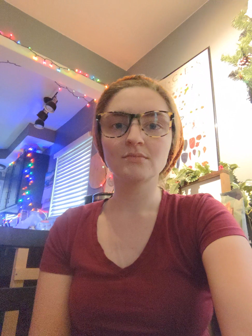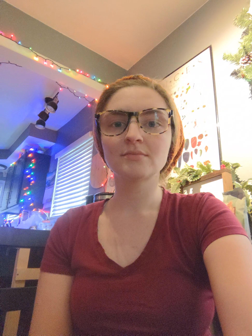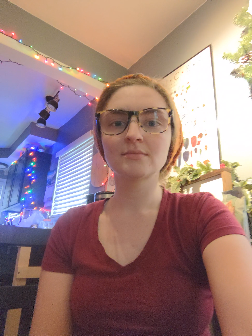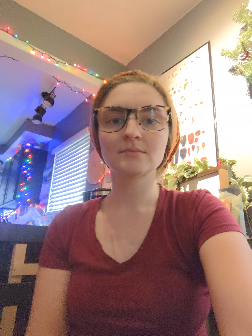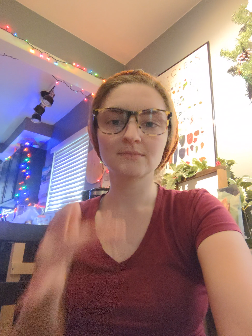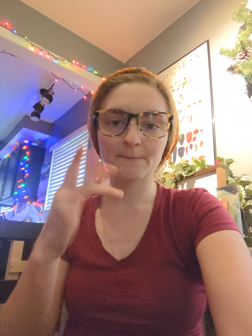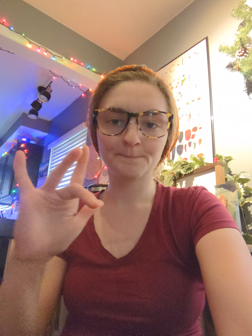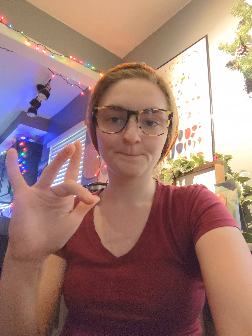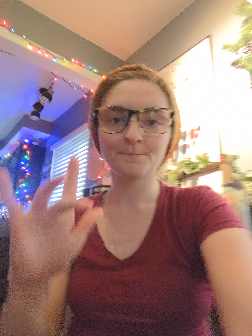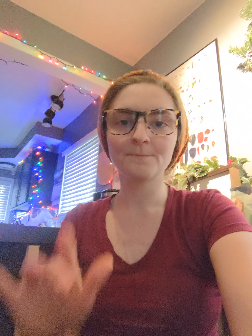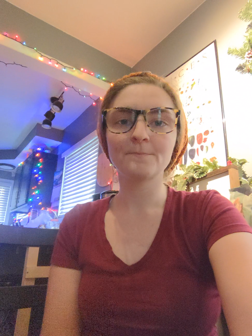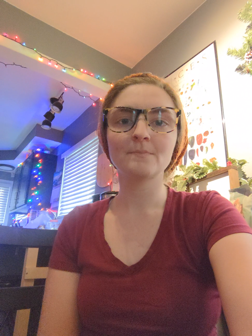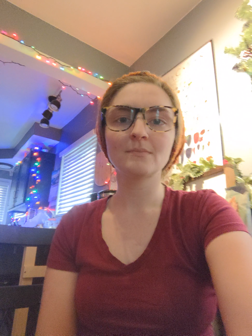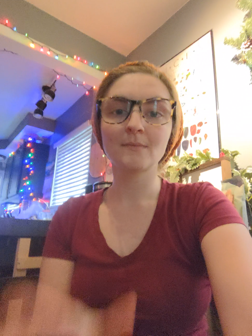empty